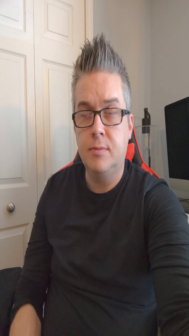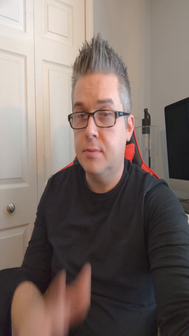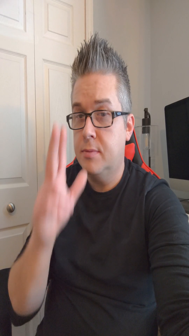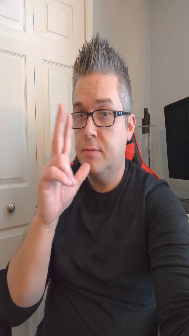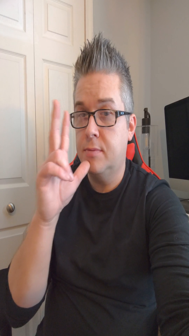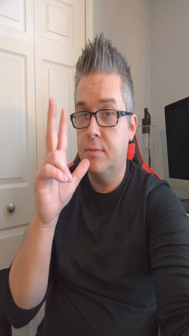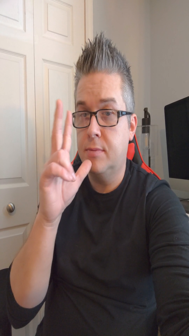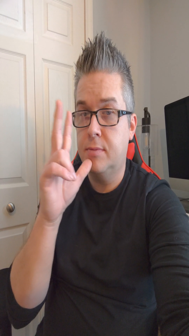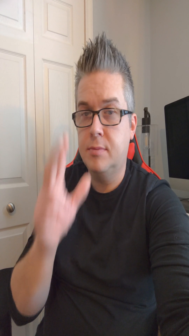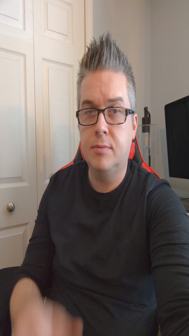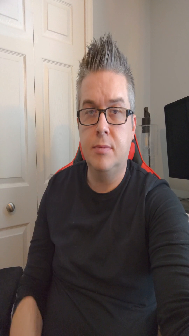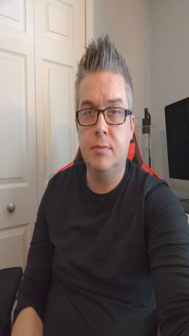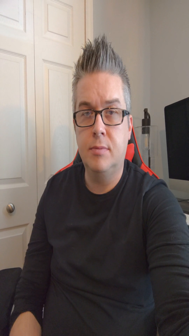hen